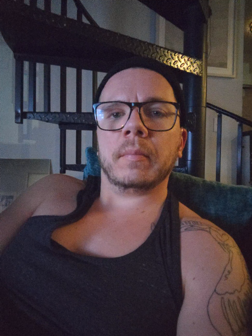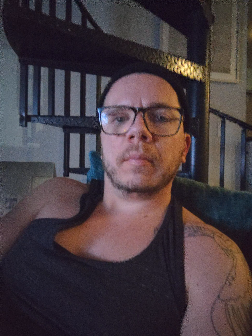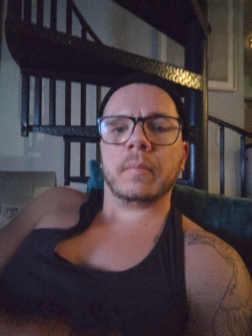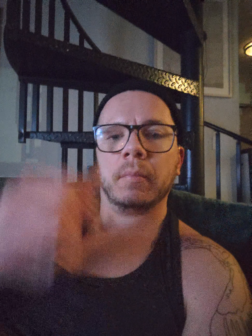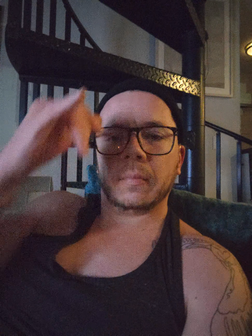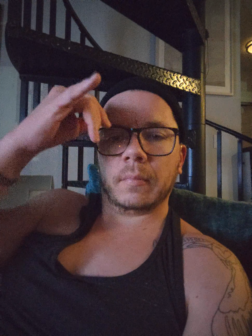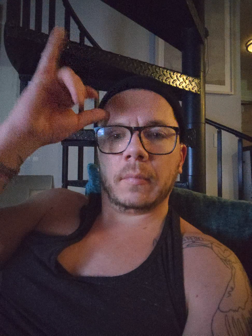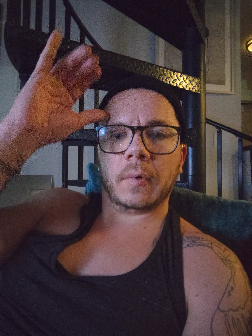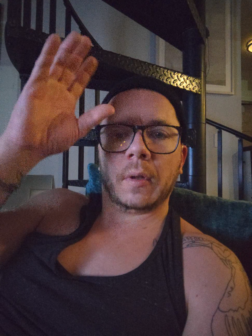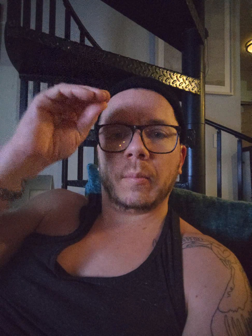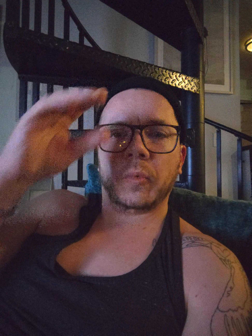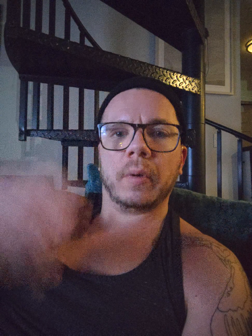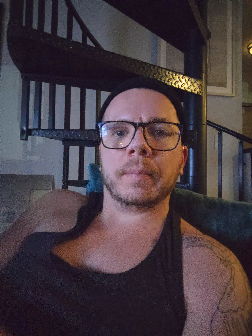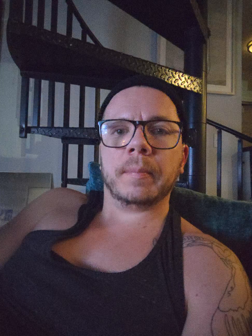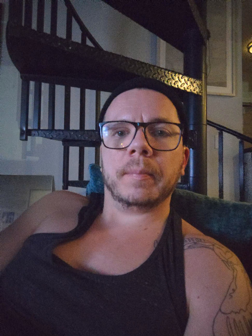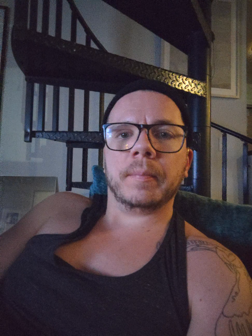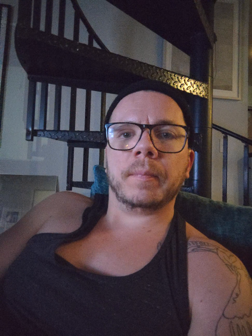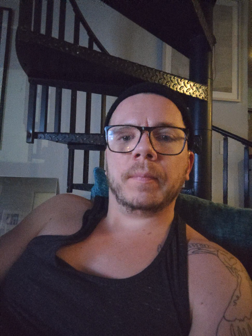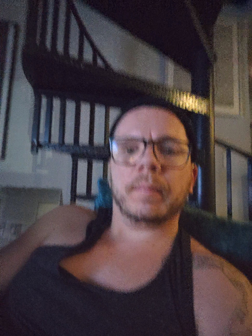cowboy